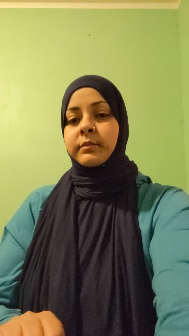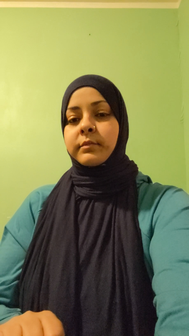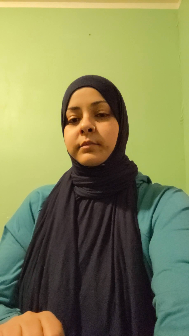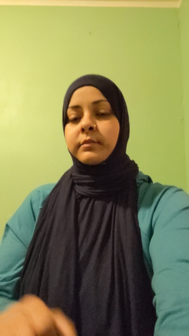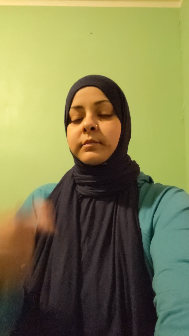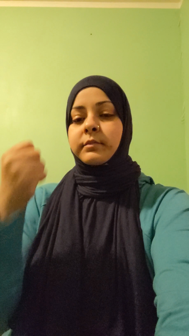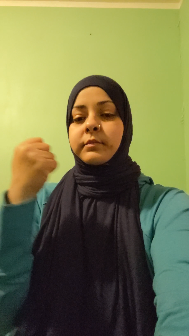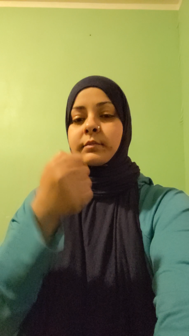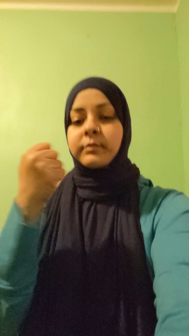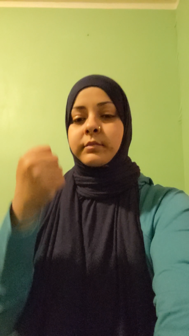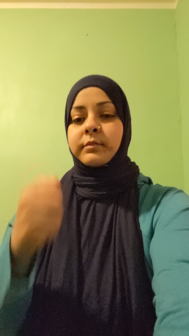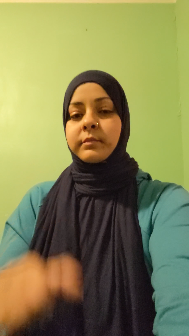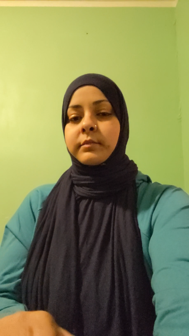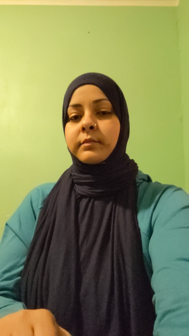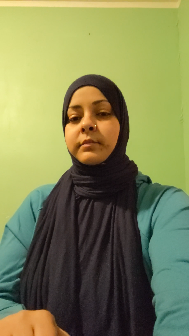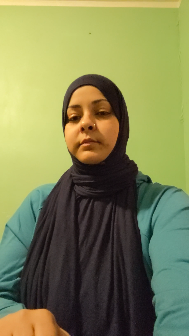hit